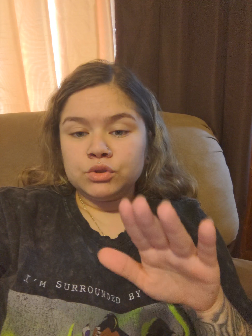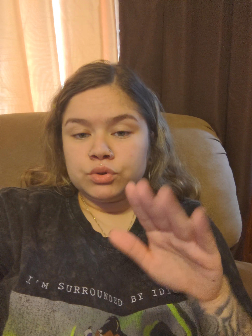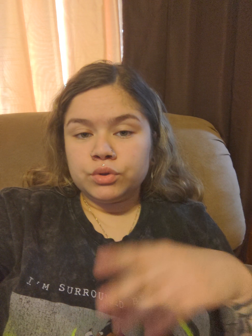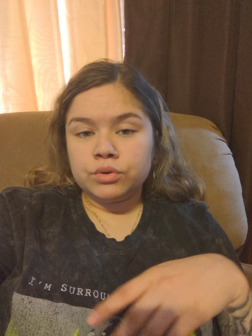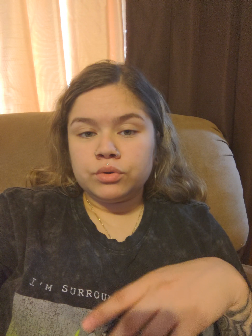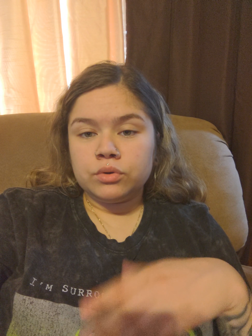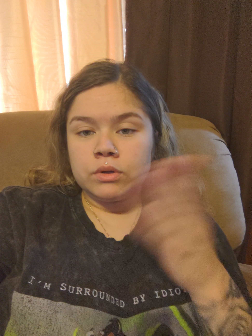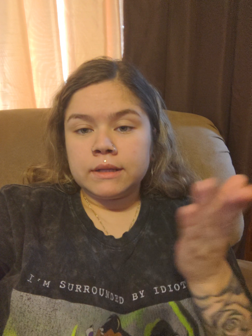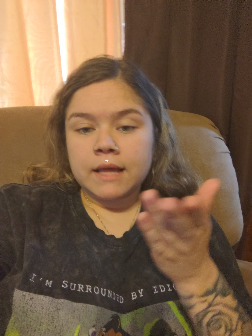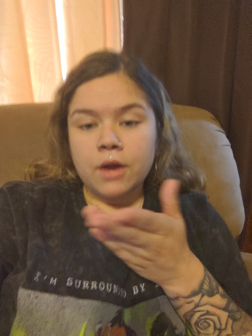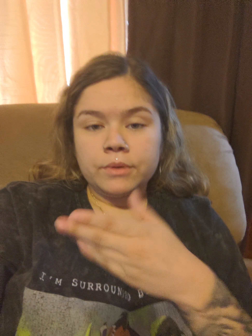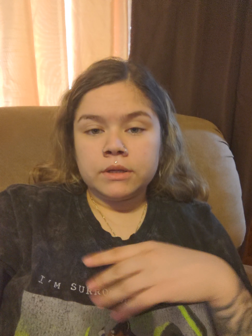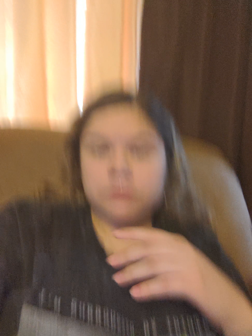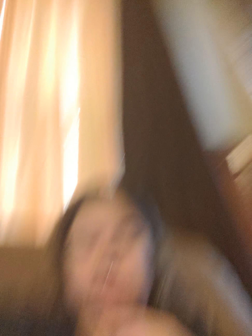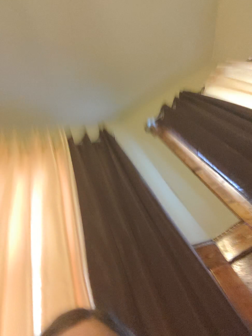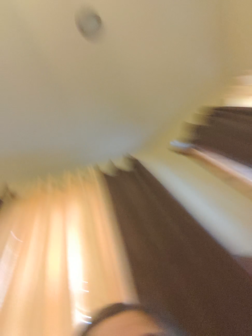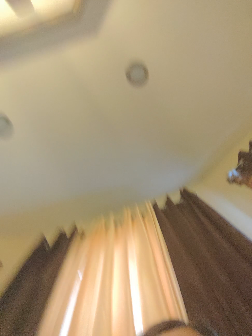carry